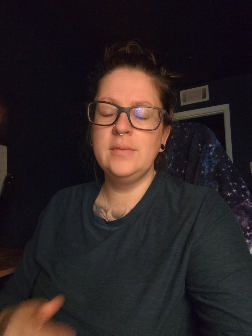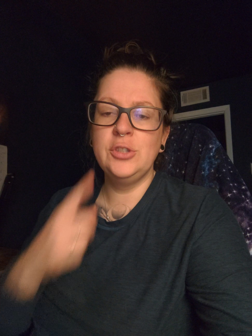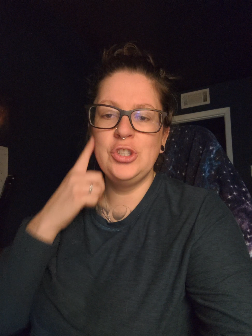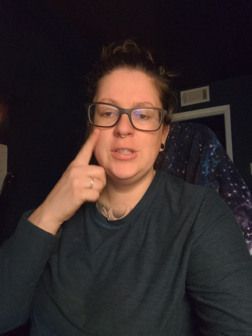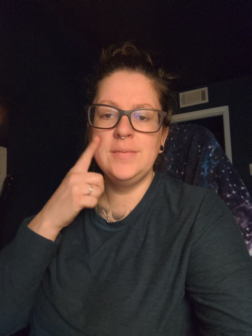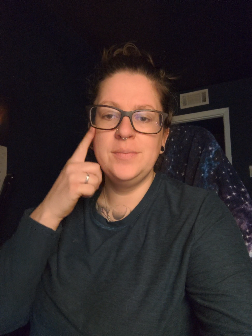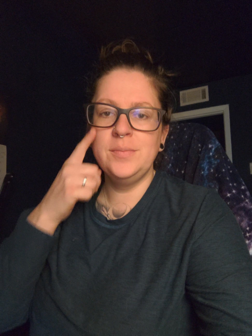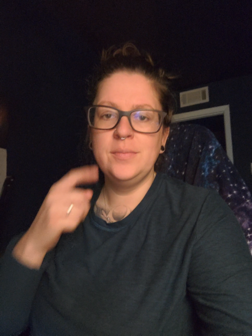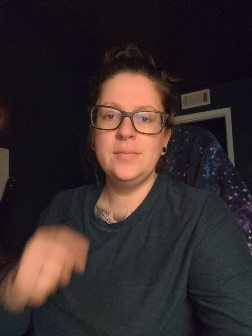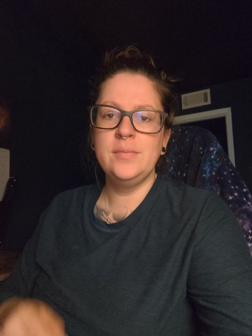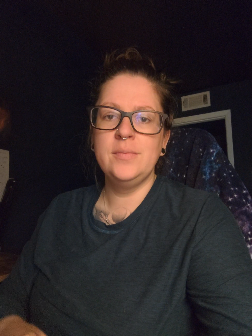cheek